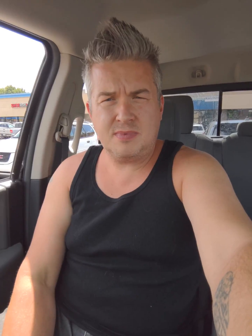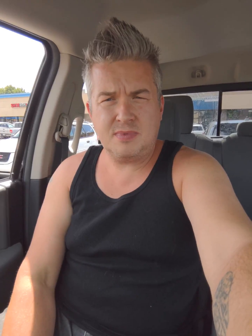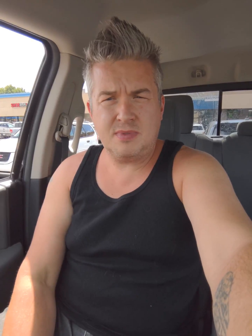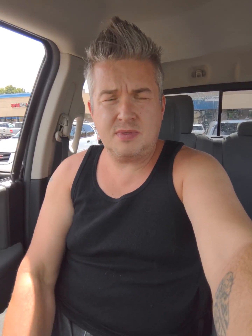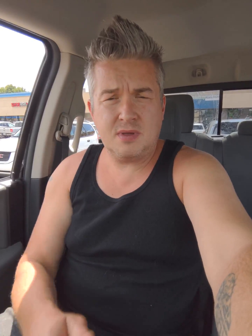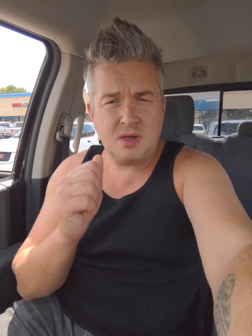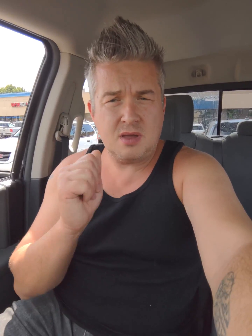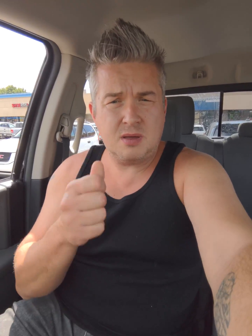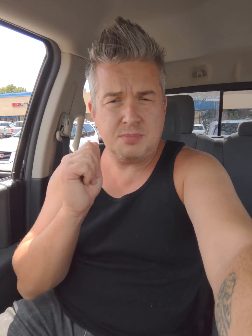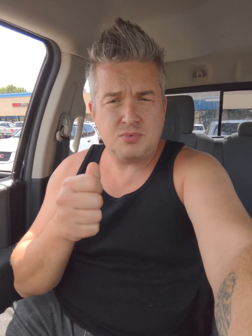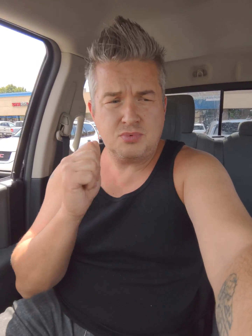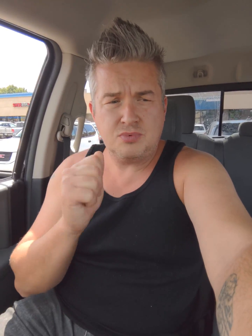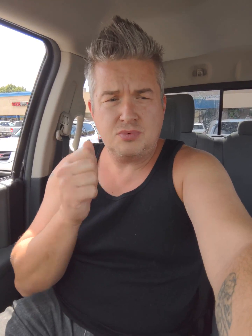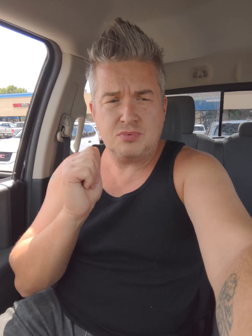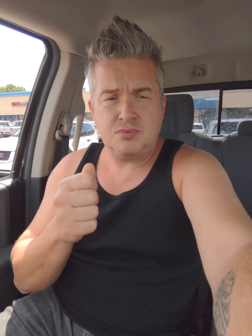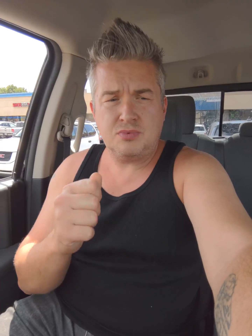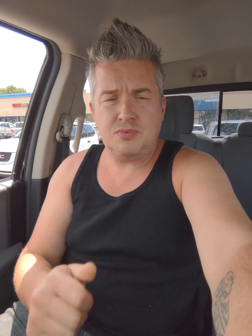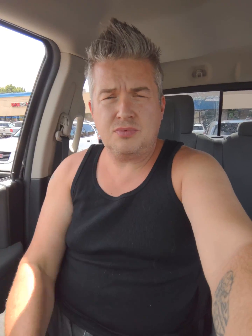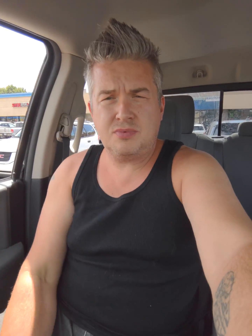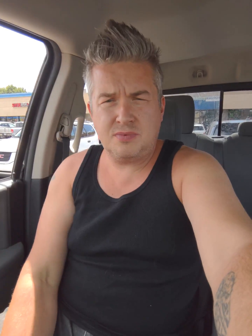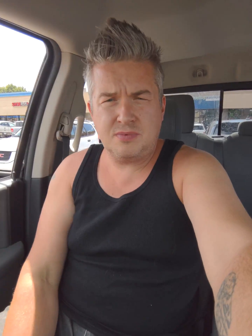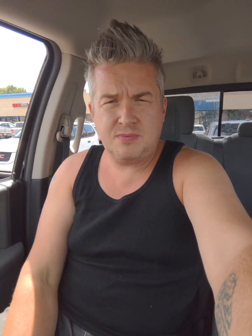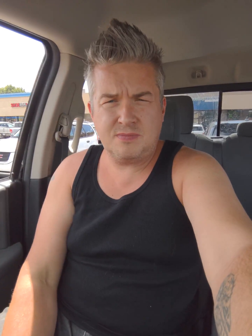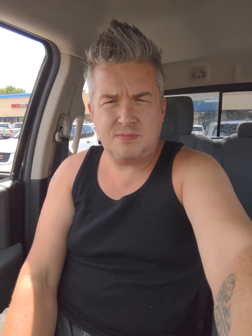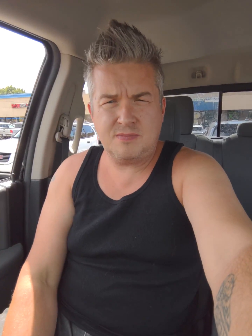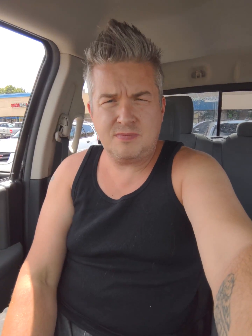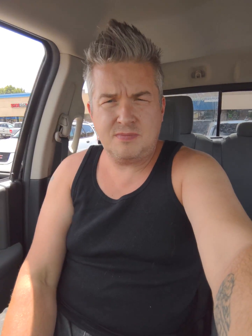hammer